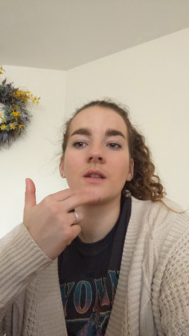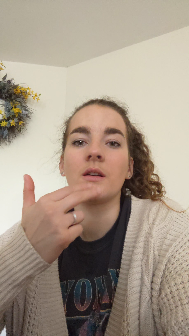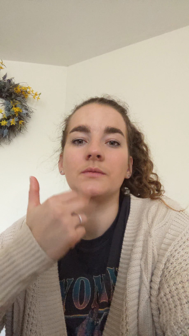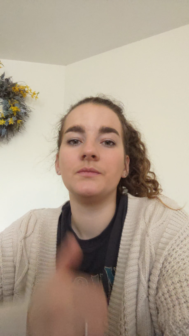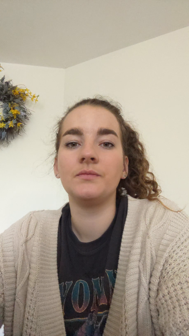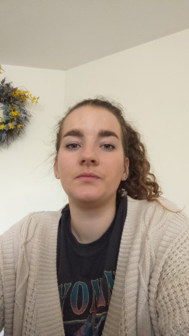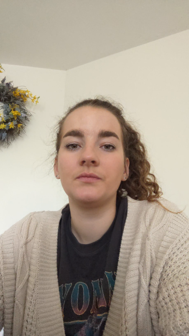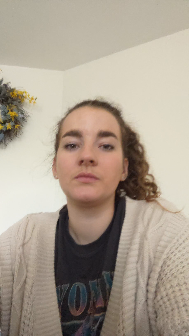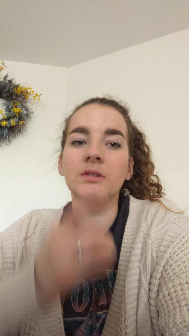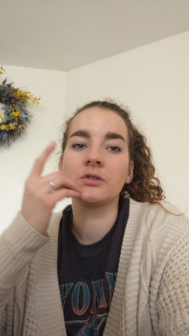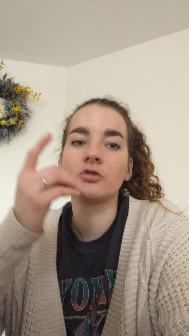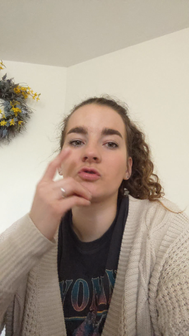dinner